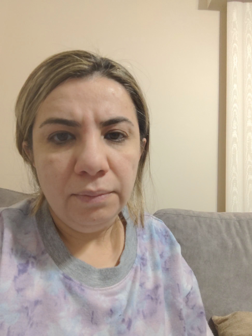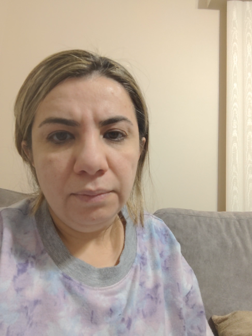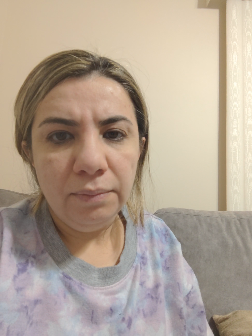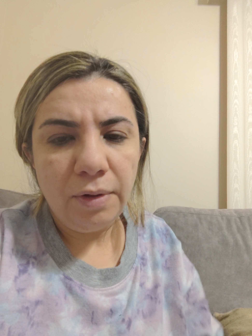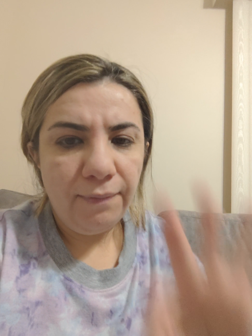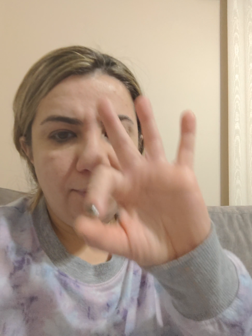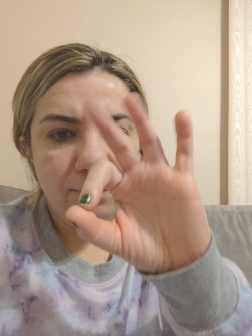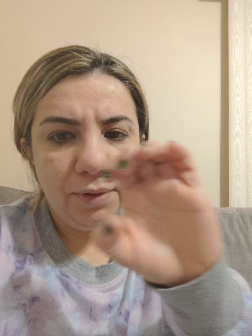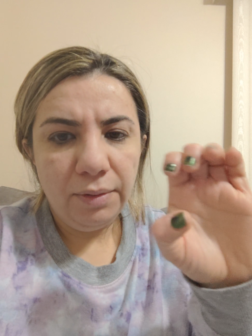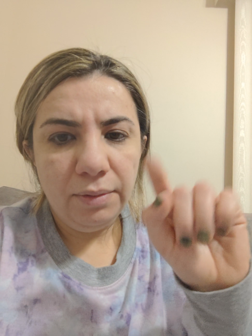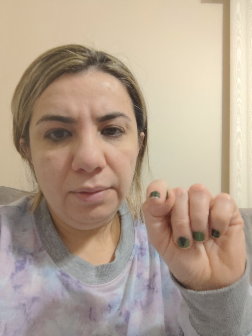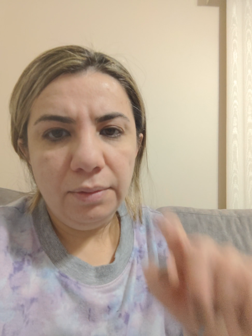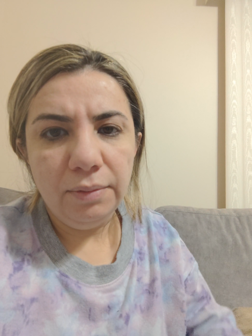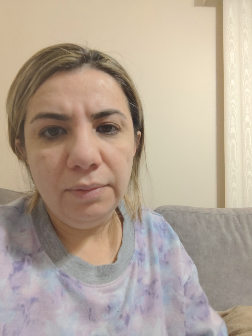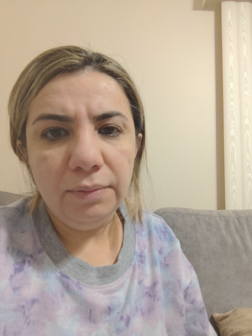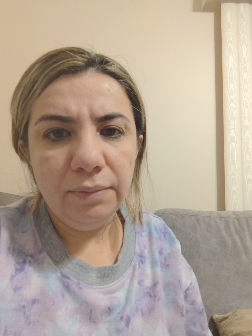feet